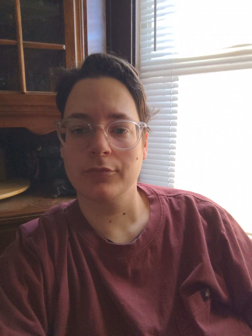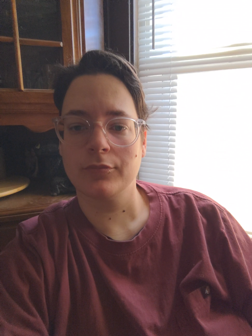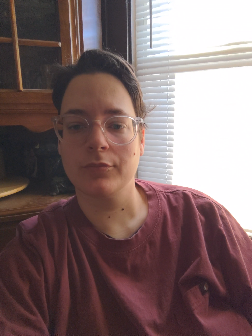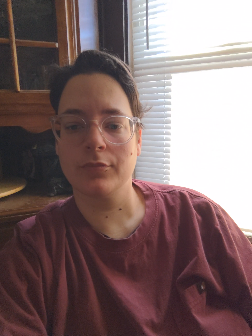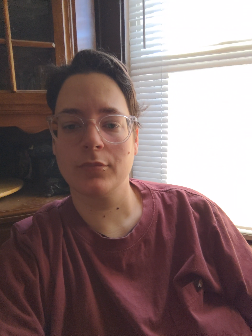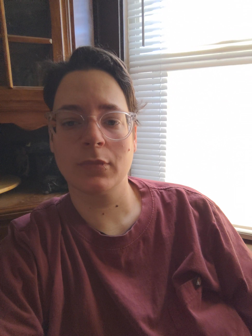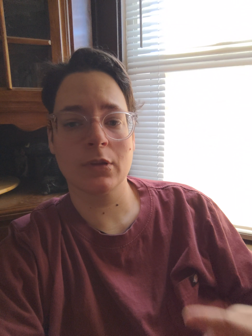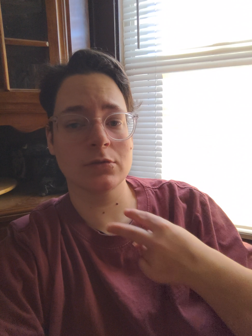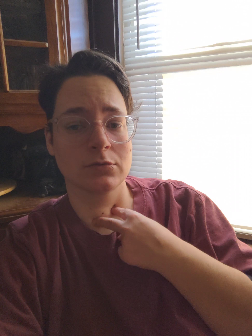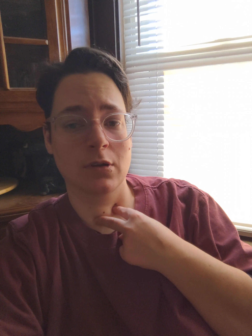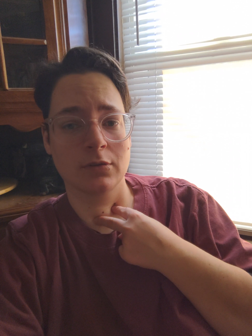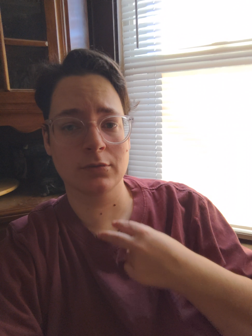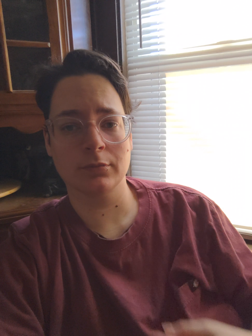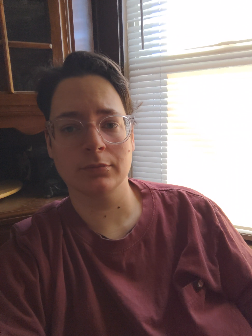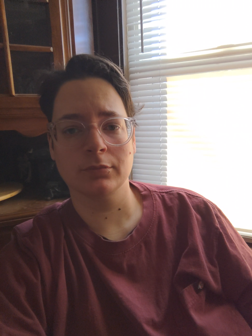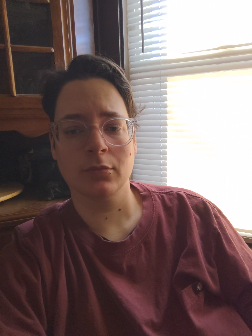stuck